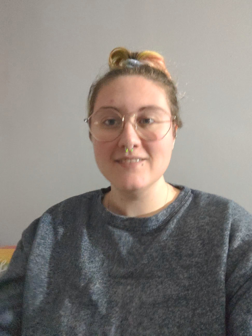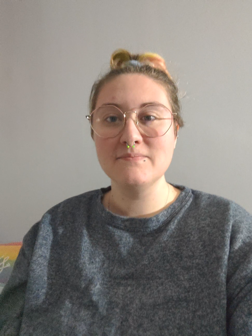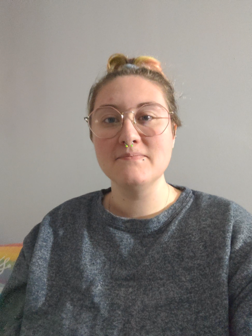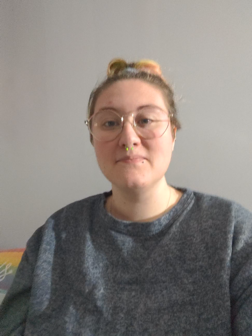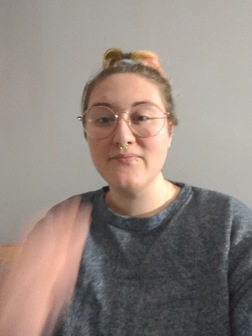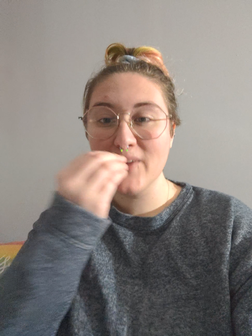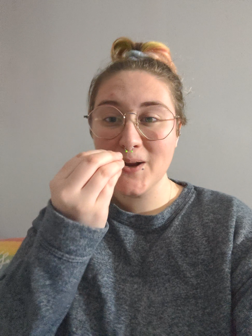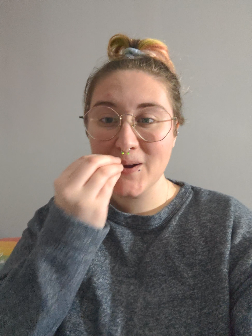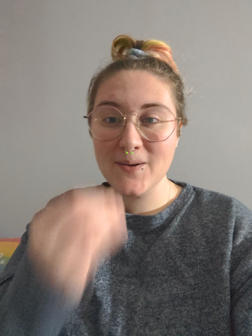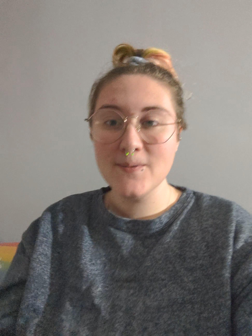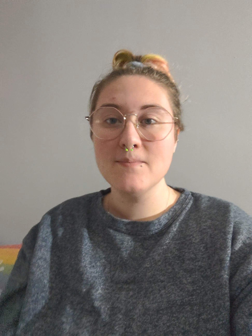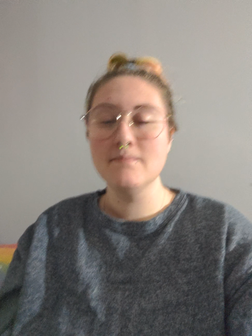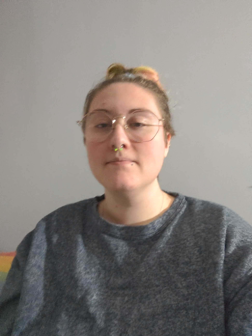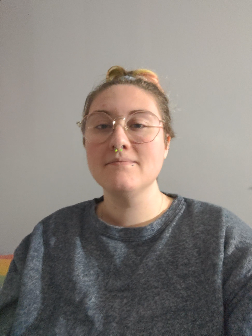food